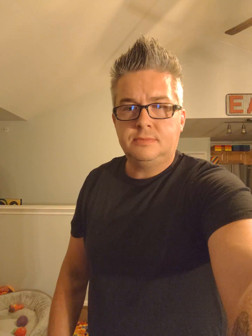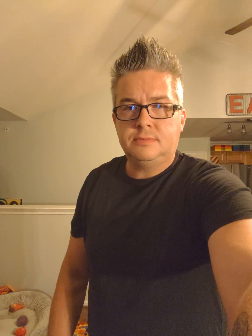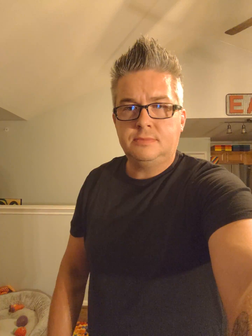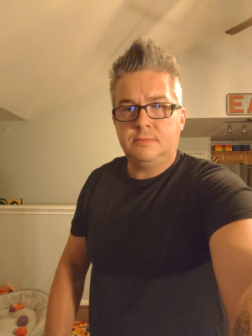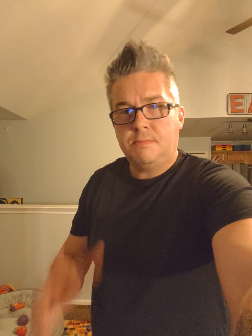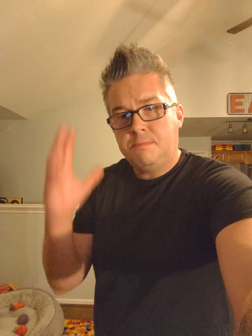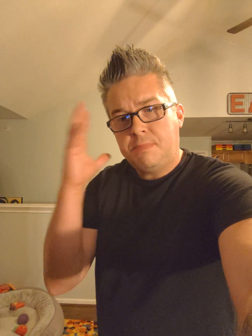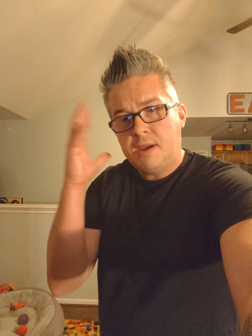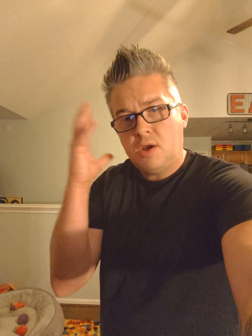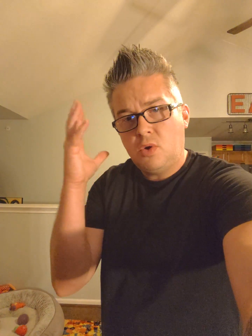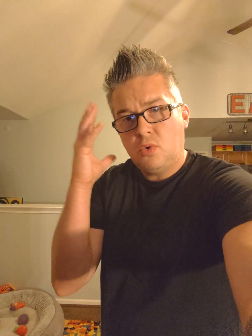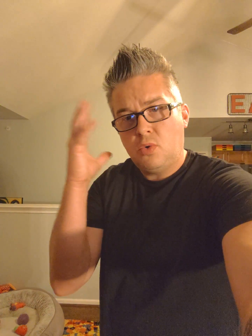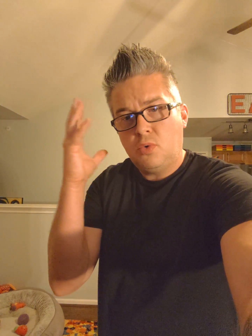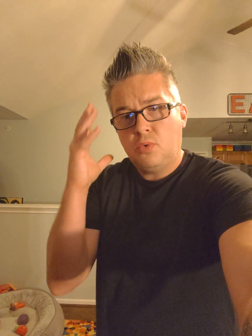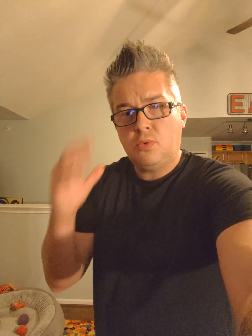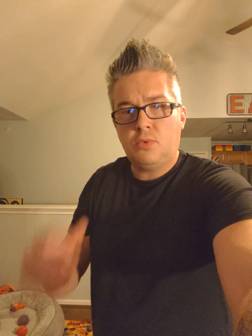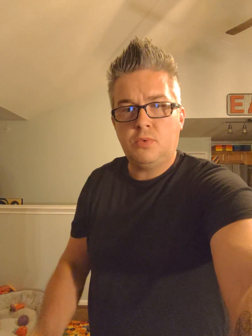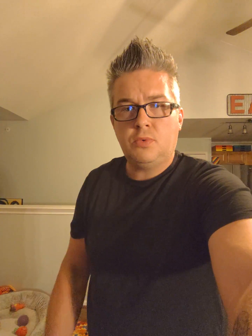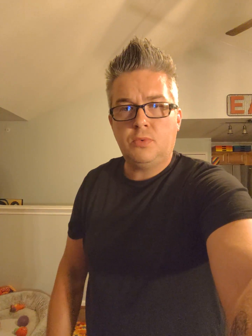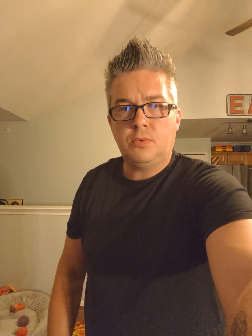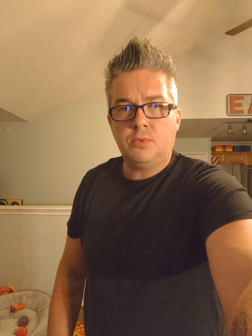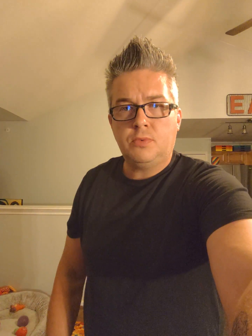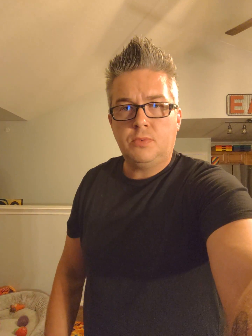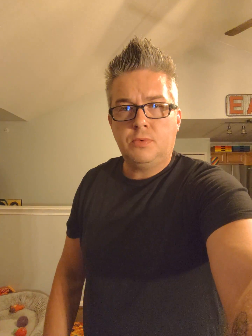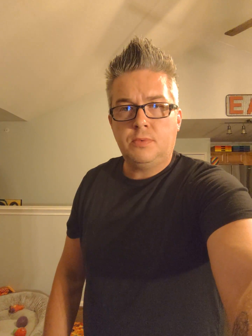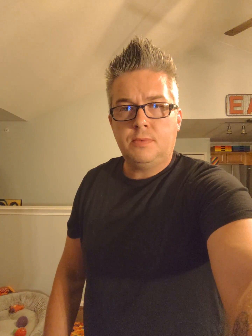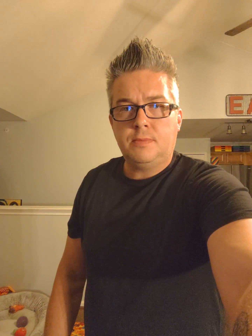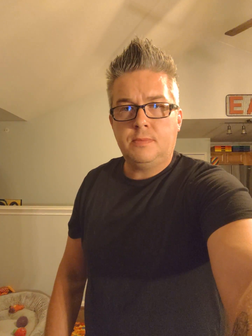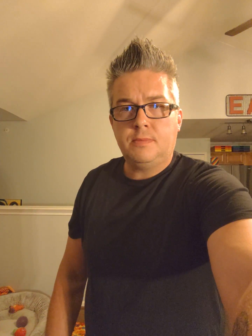pillow